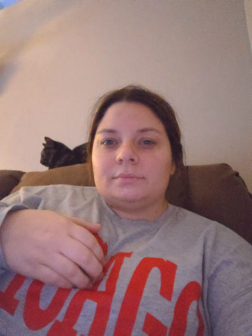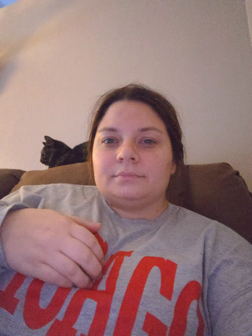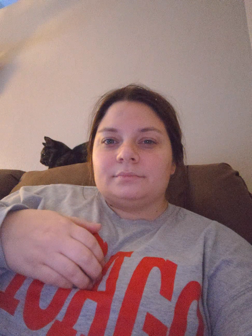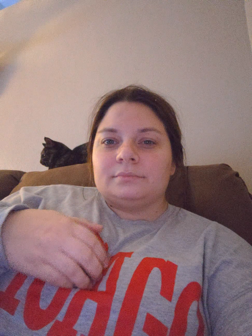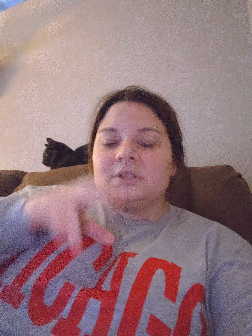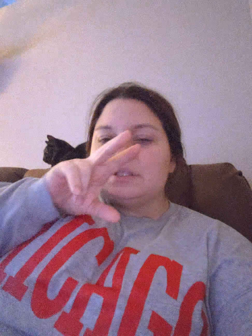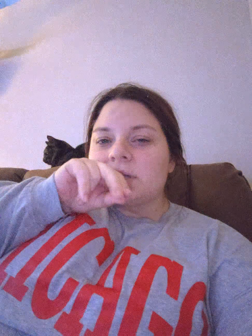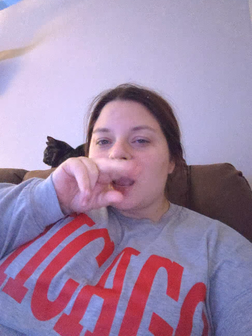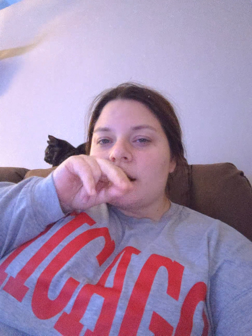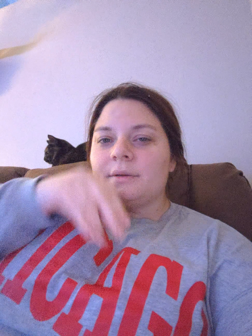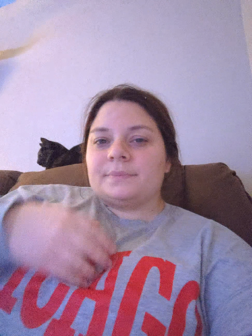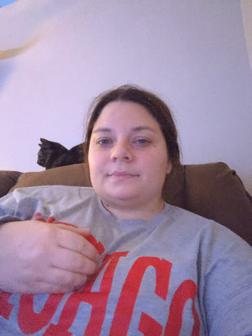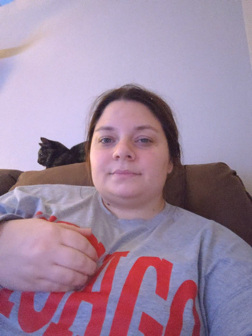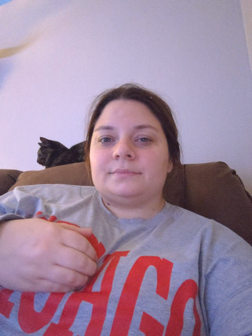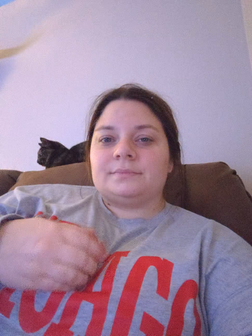duck